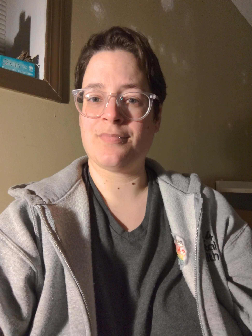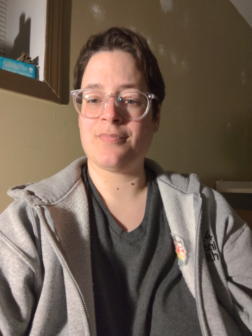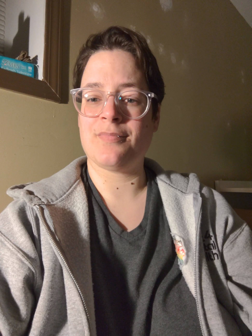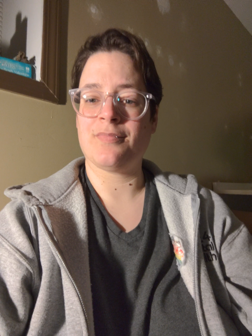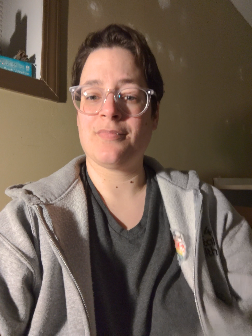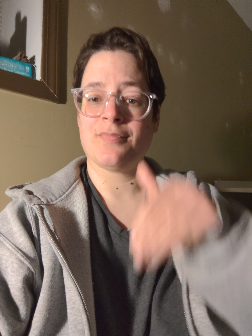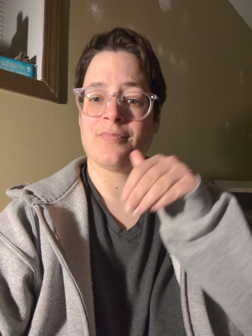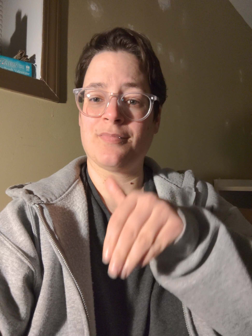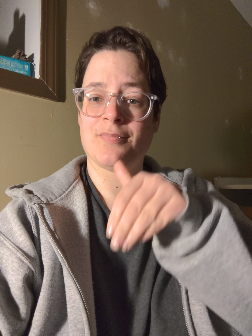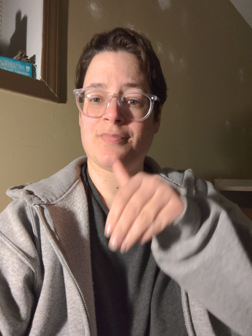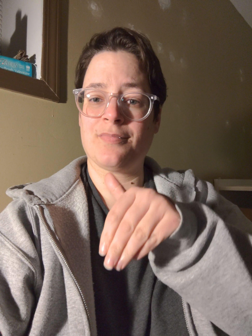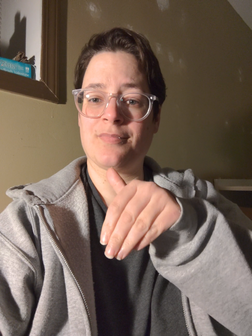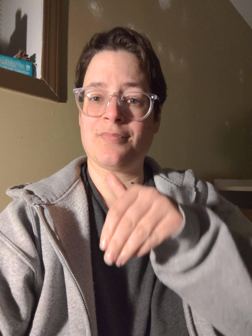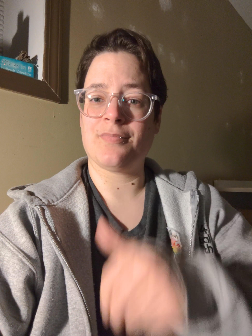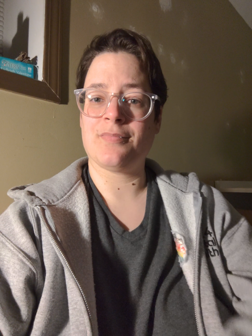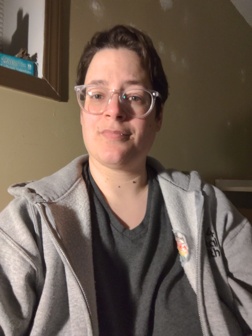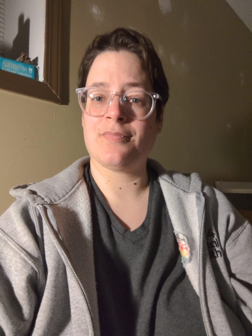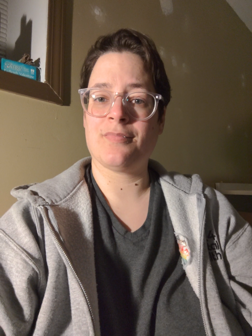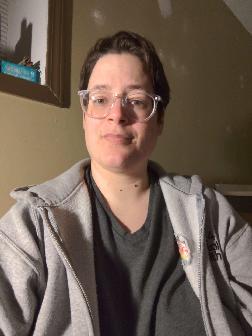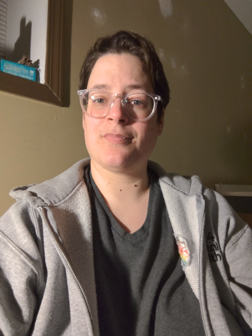night